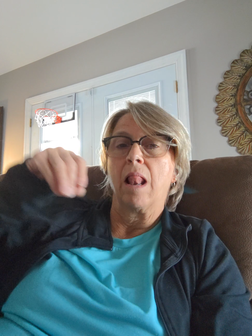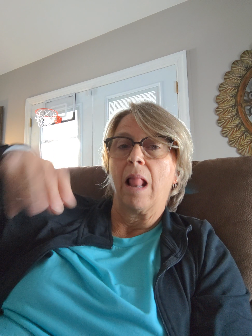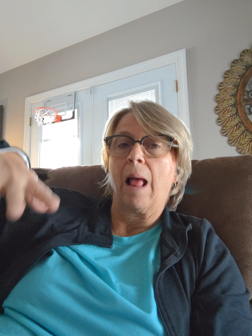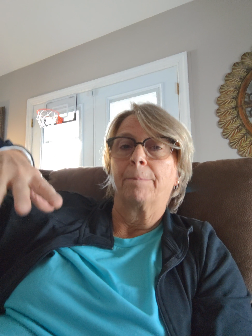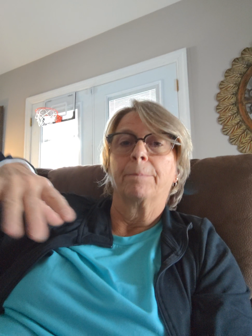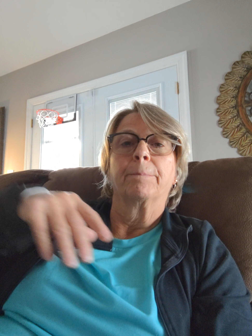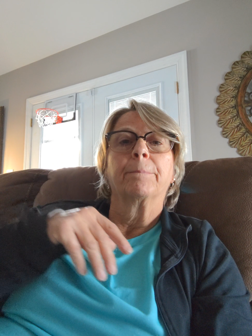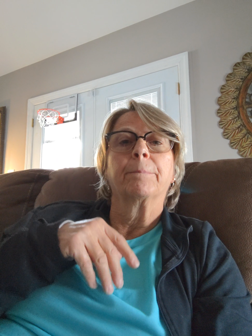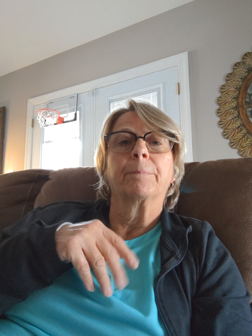lamp